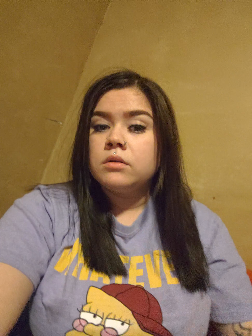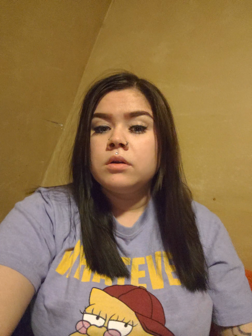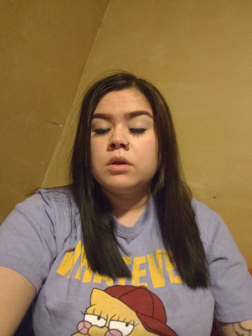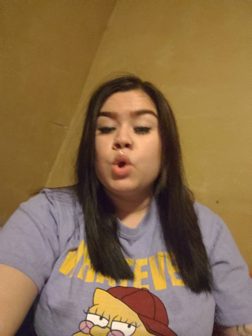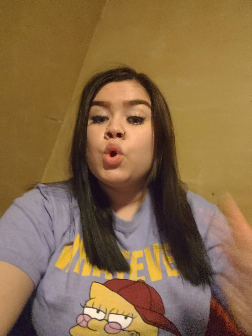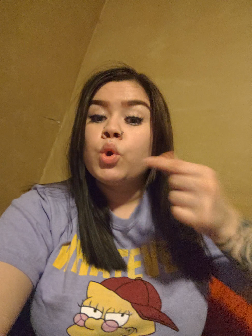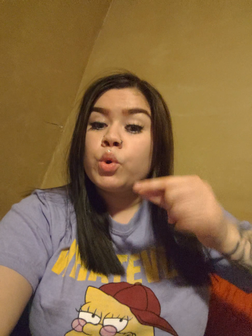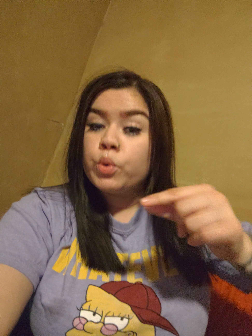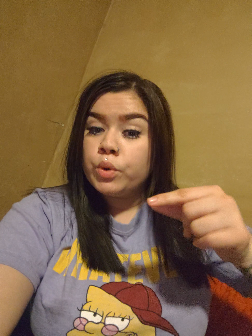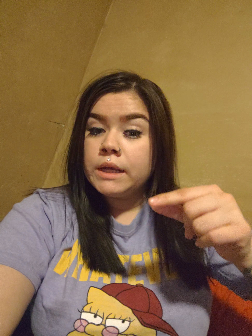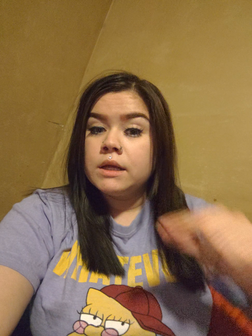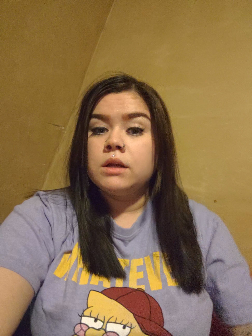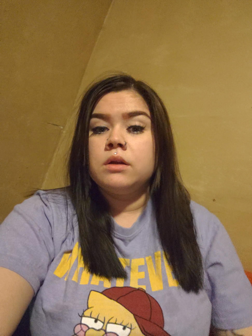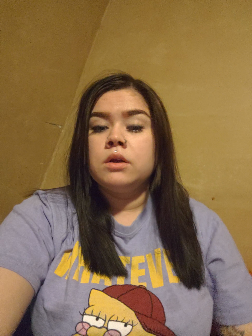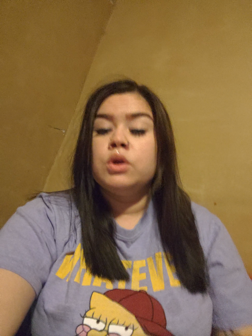green